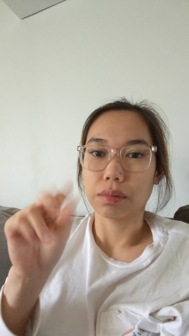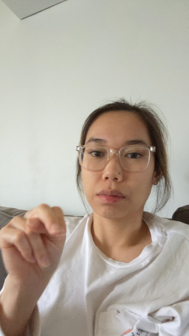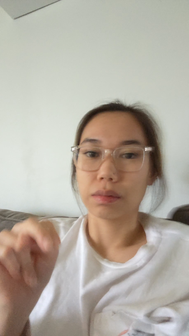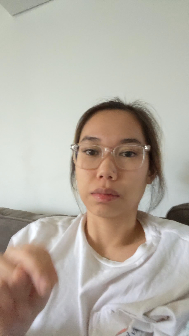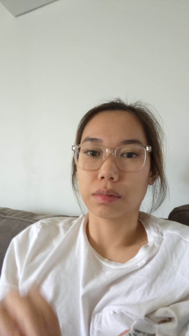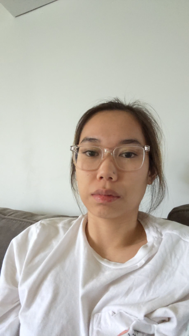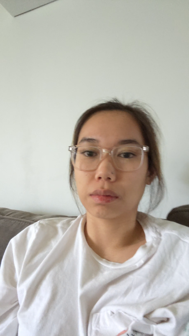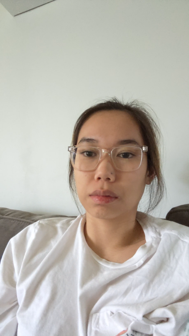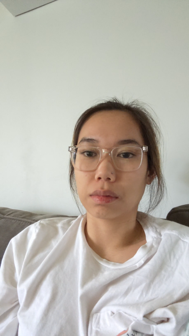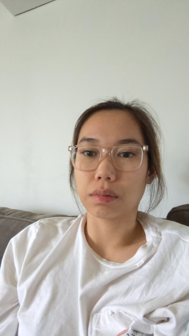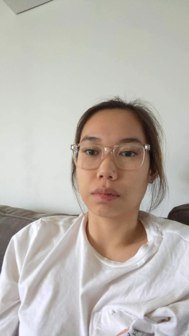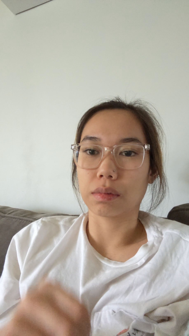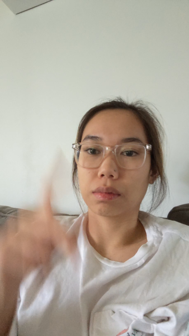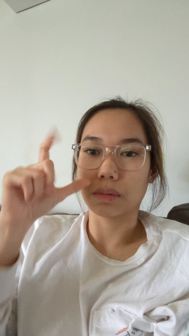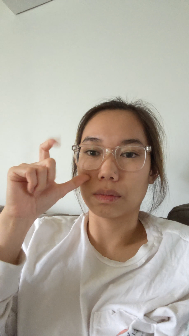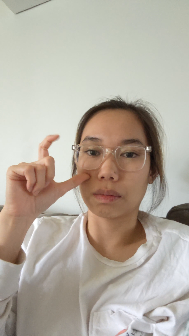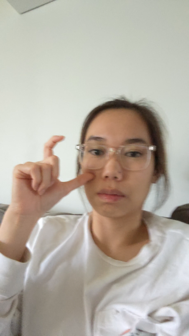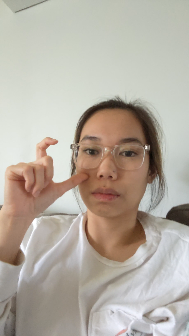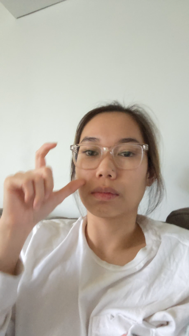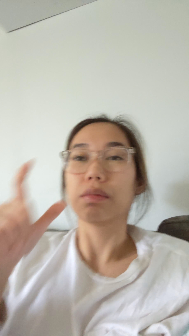camera